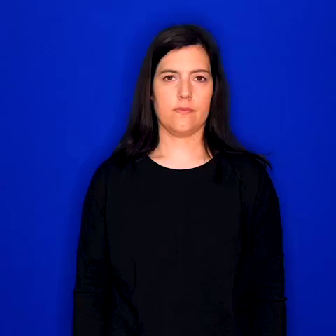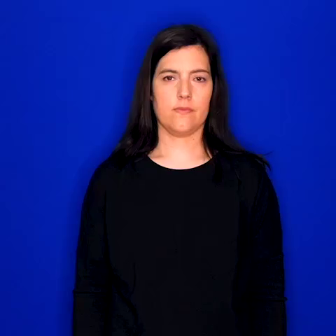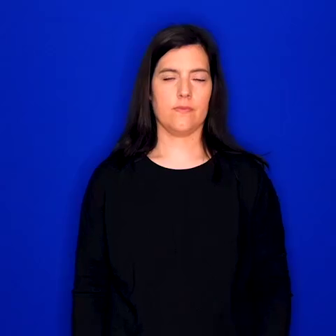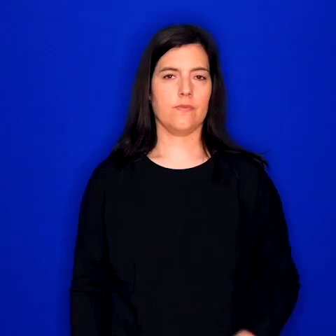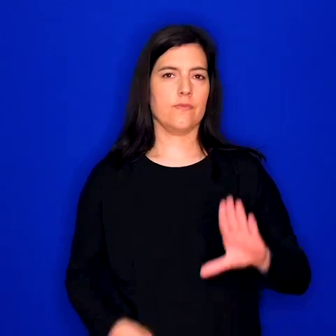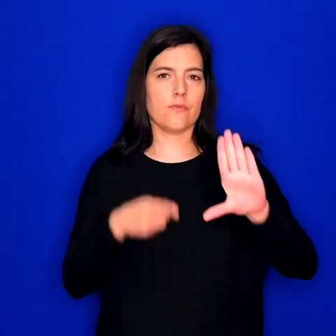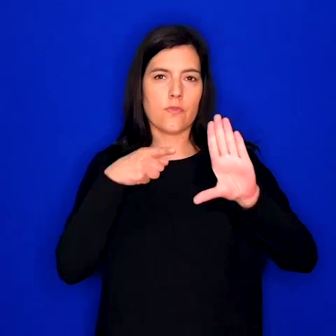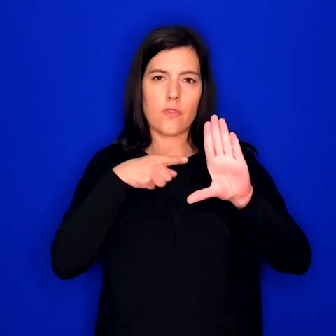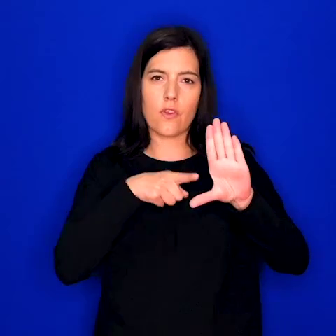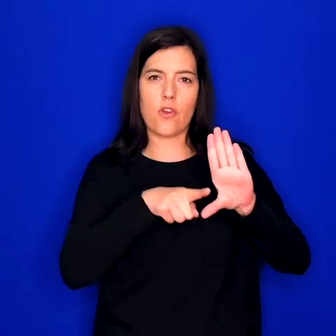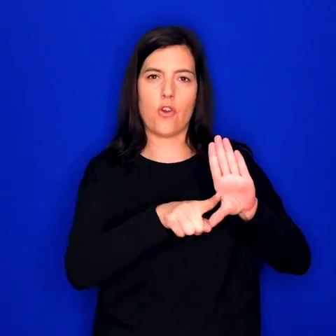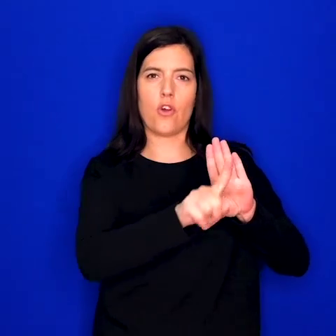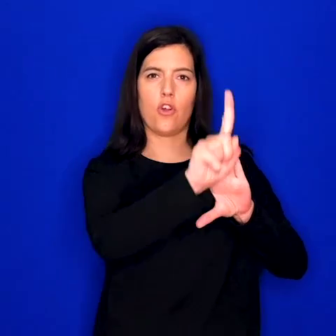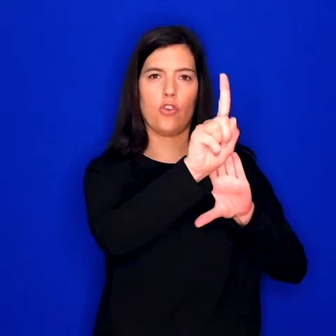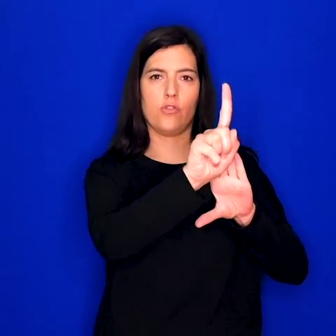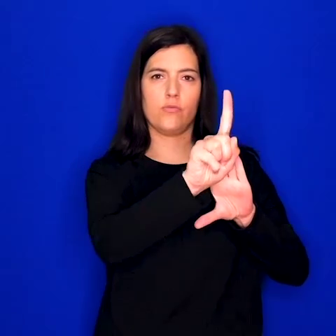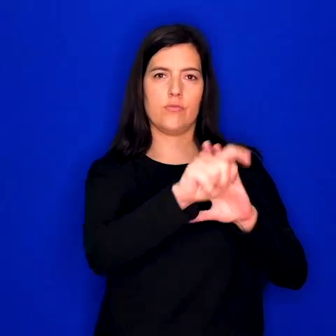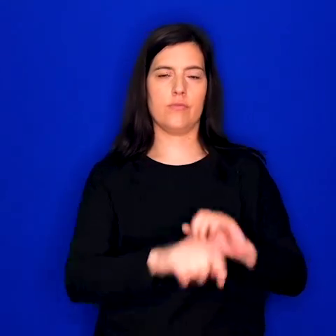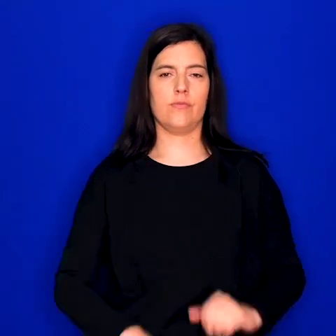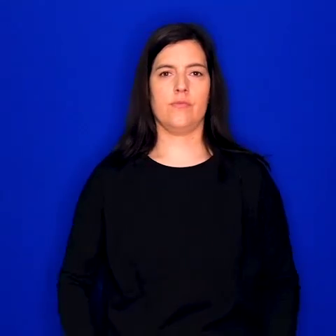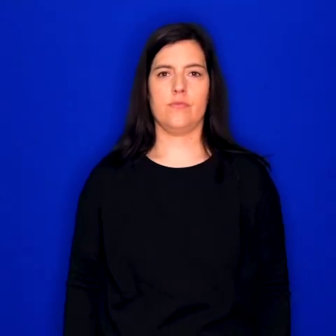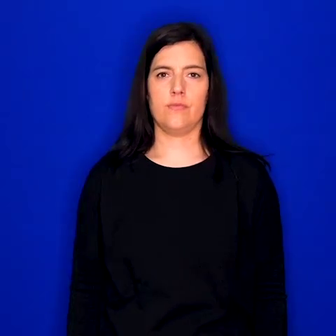colonoscopia